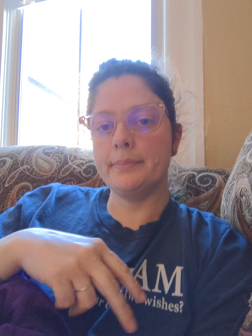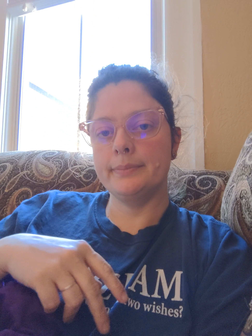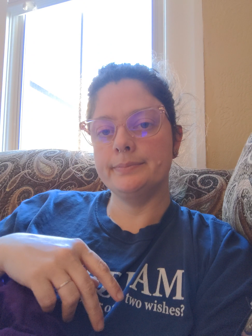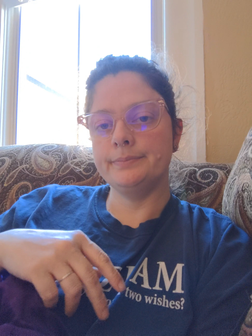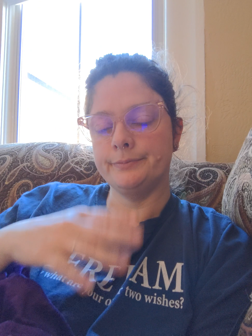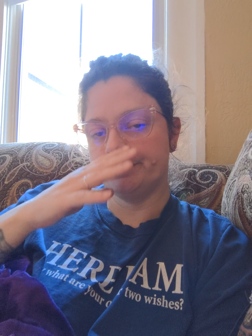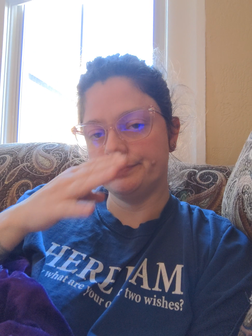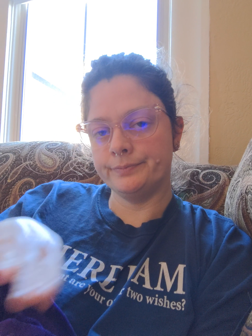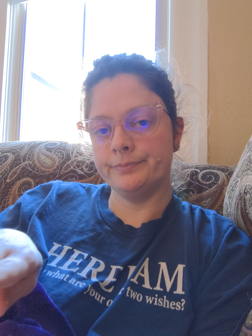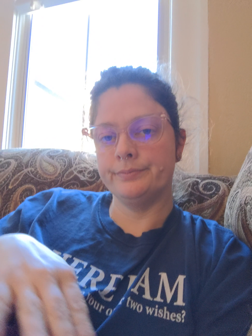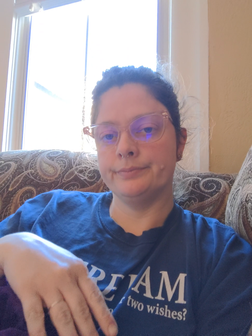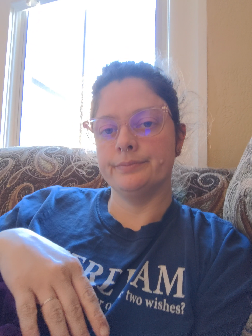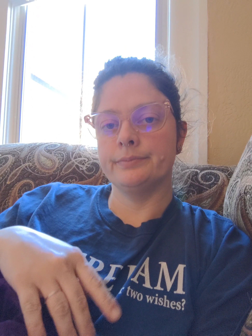elephant